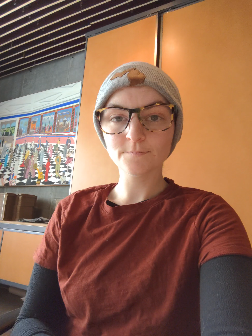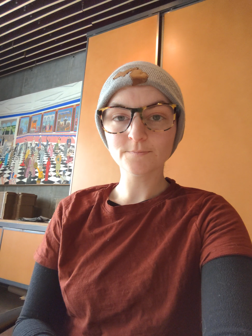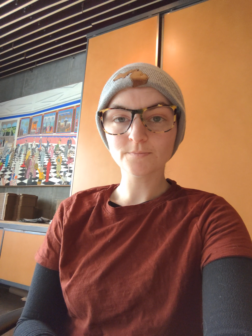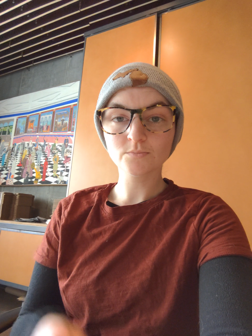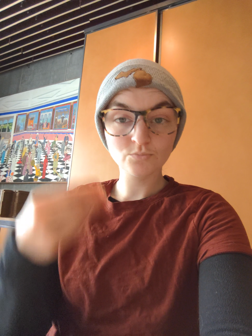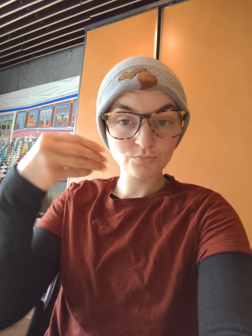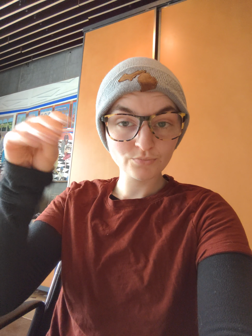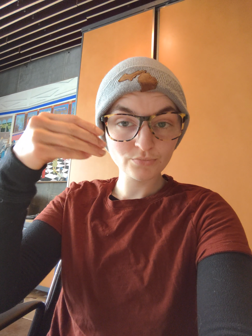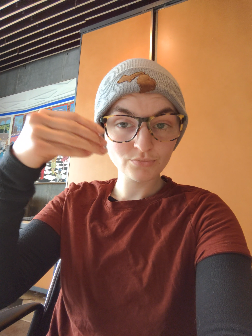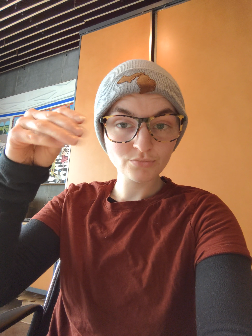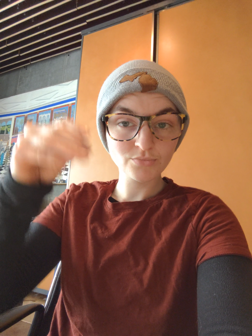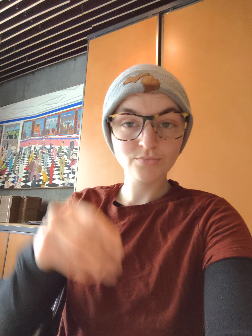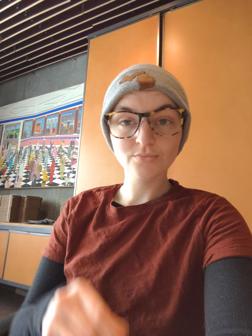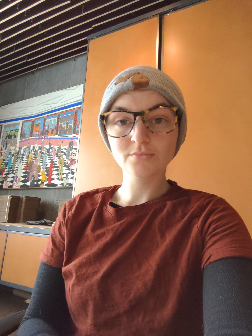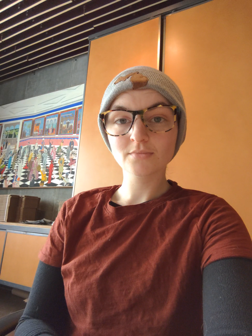store